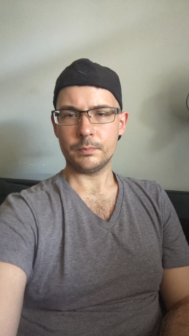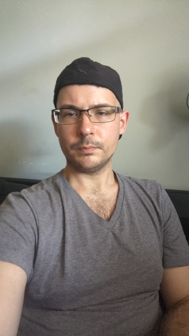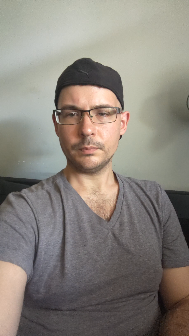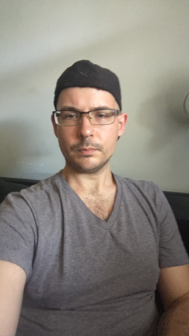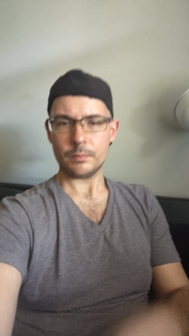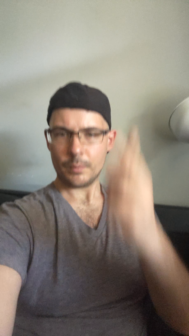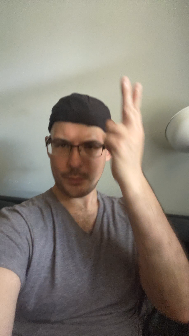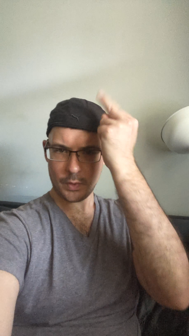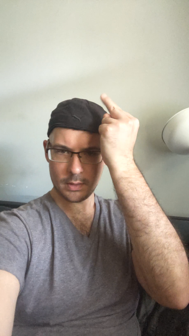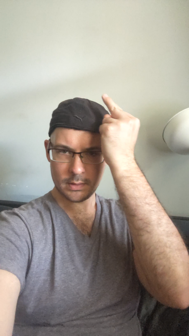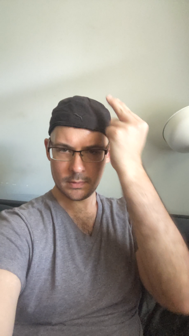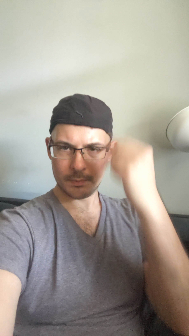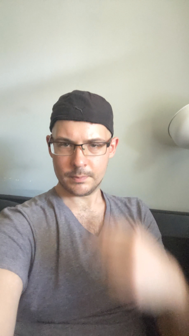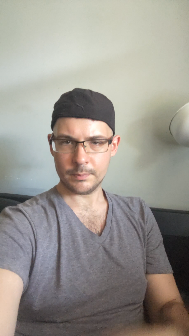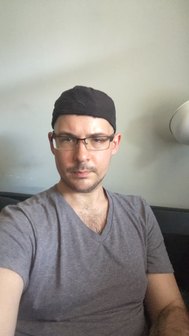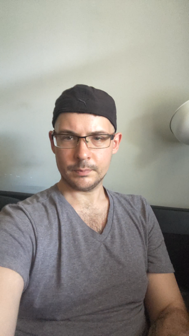bunny